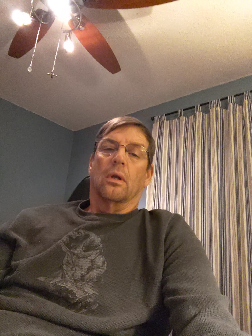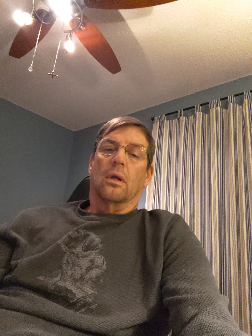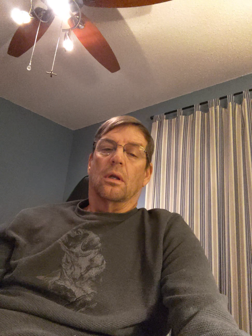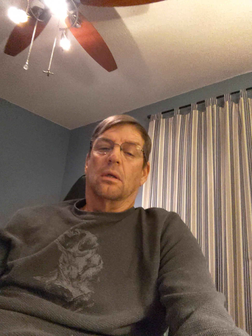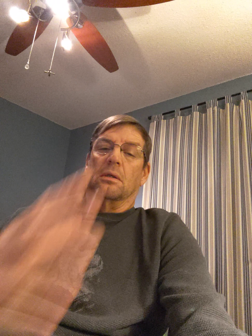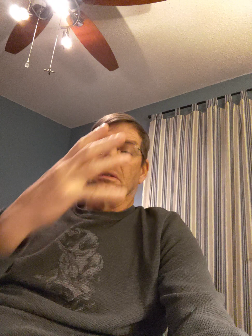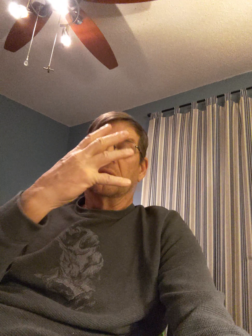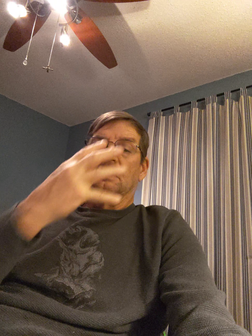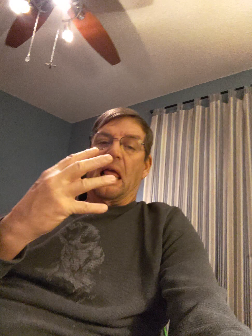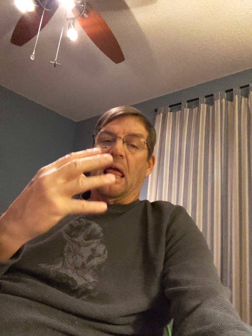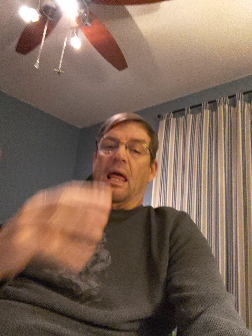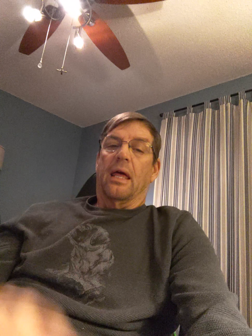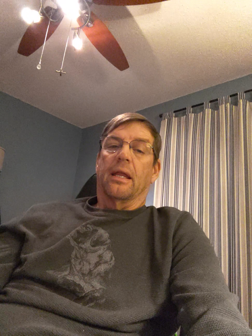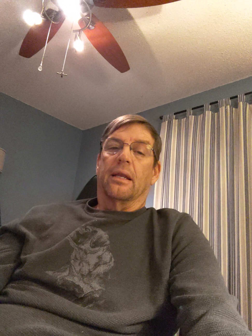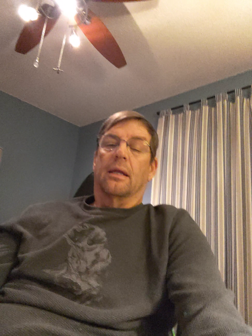sad